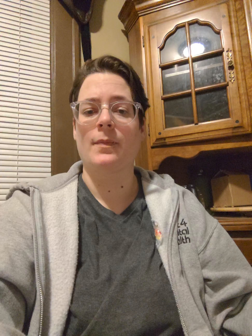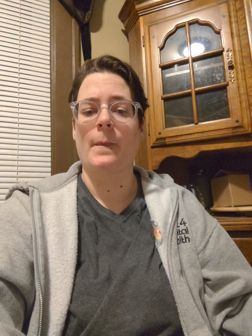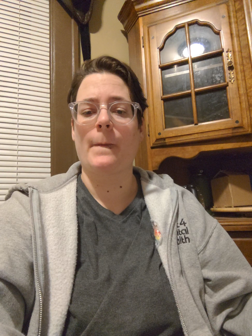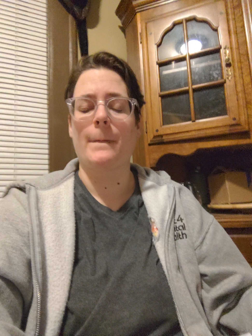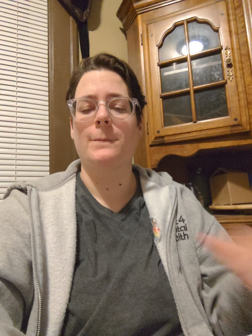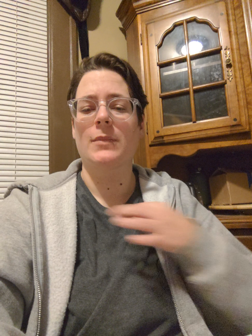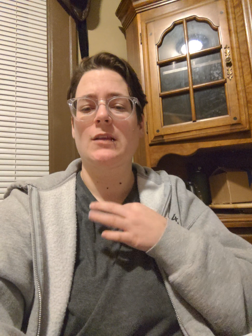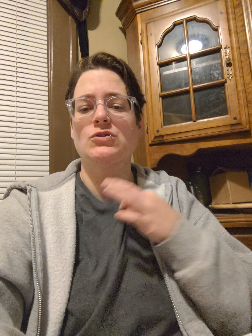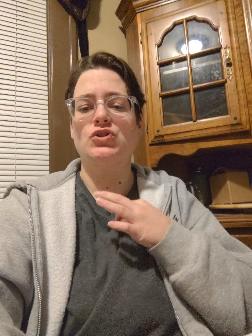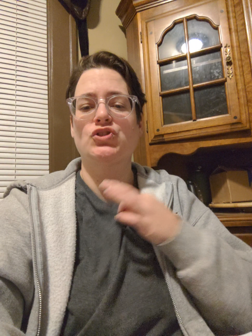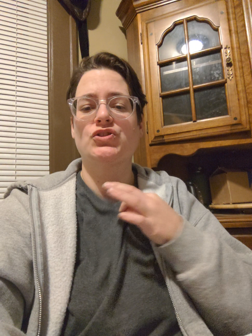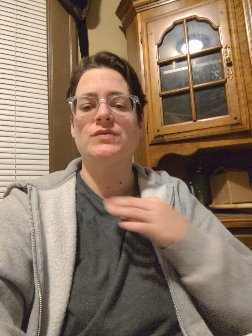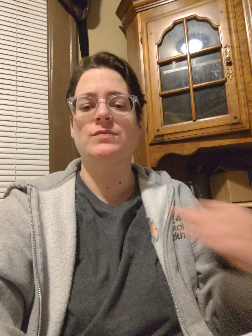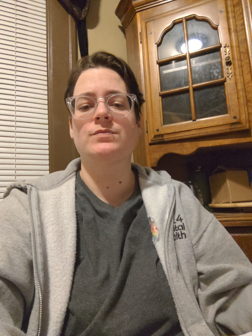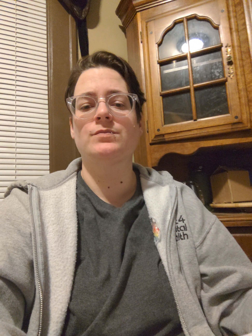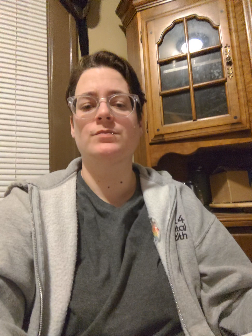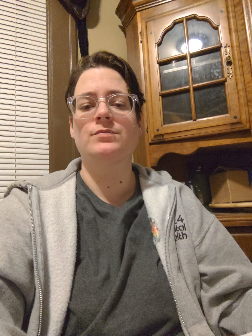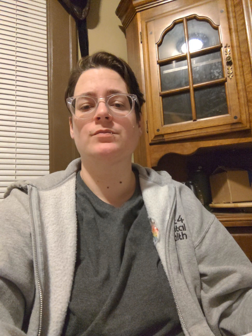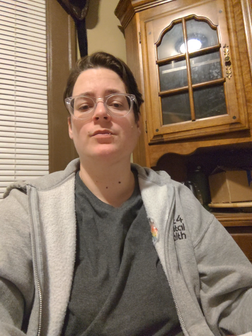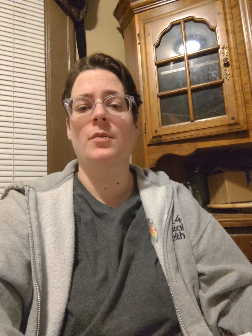shirt